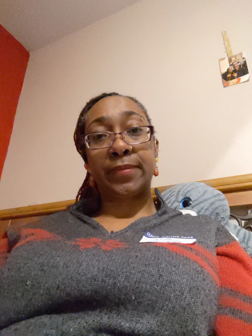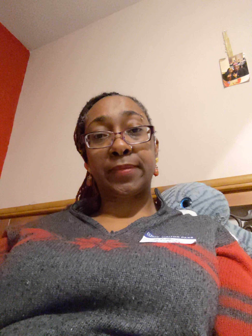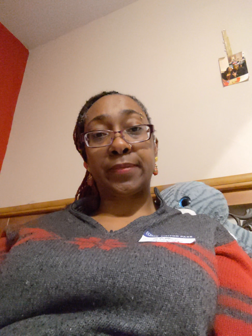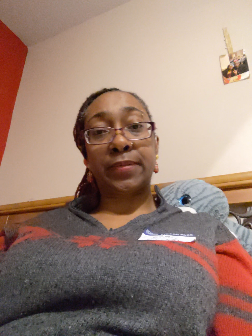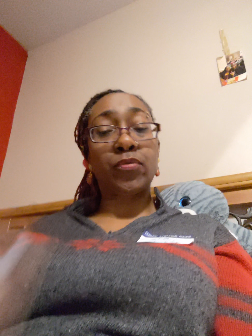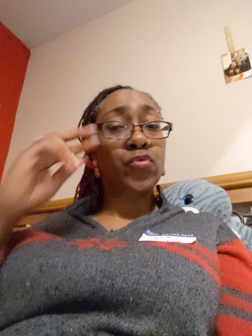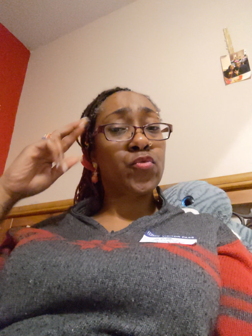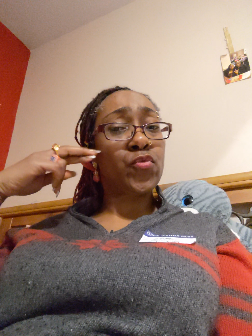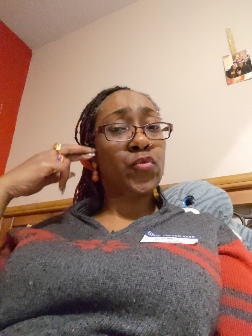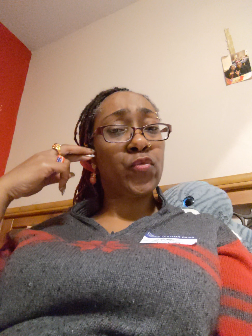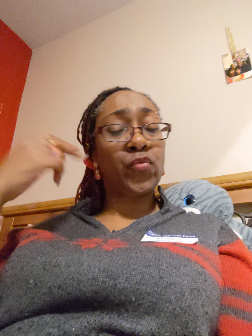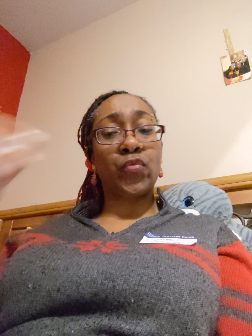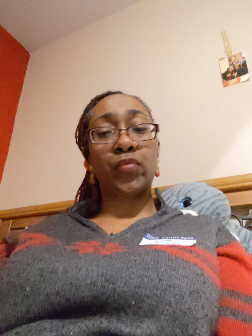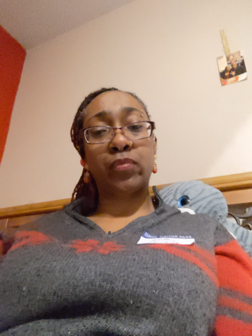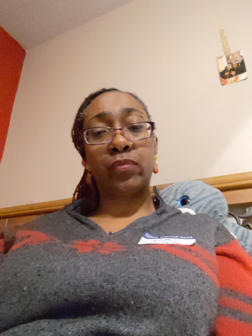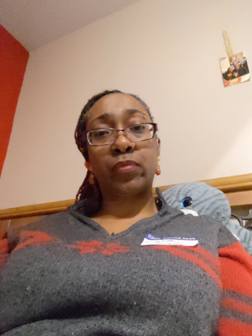radio